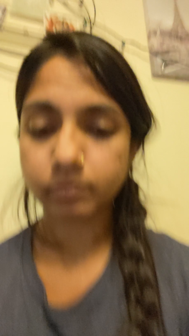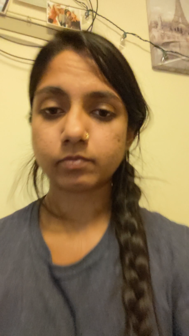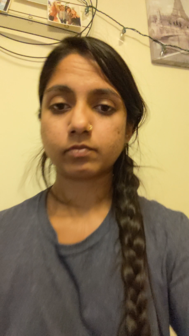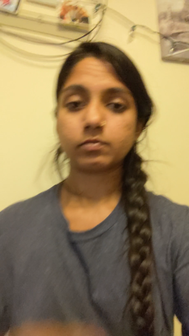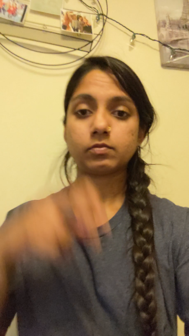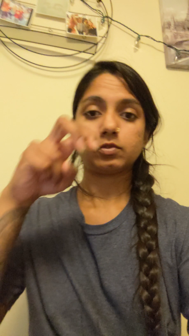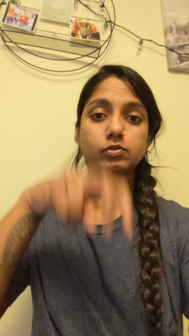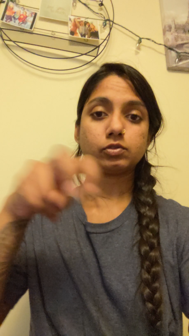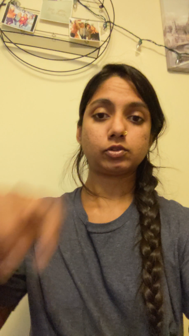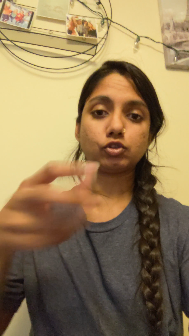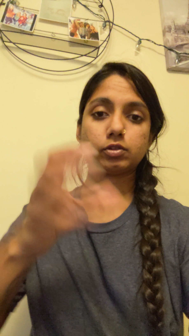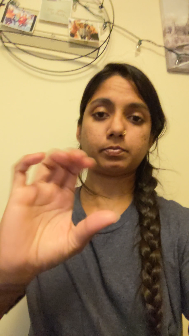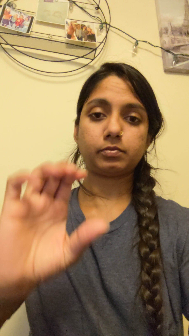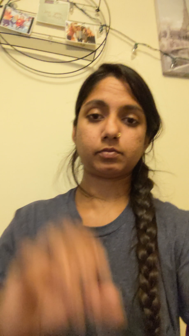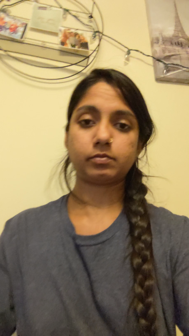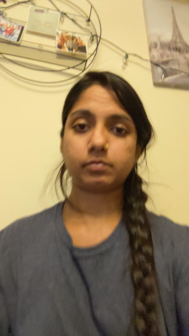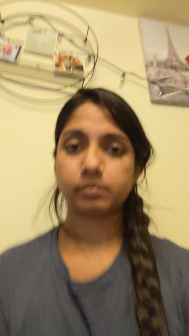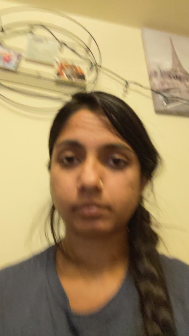potato chip